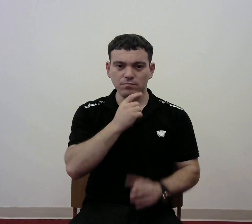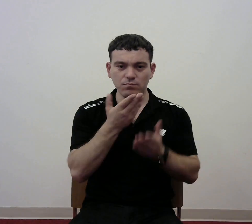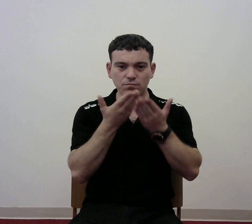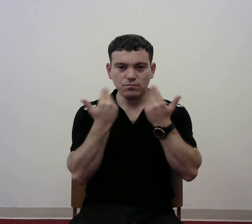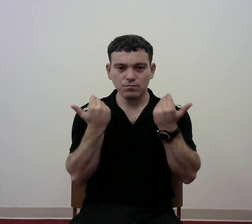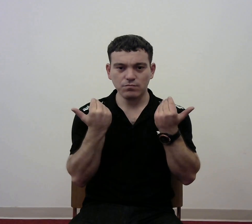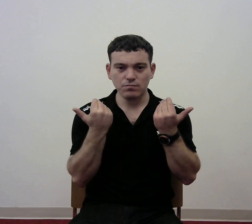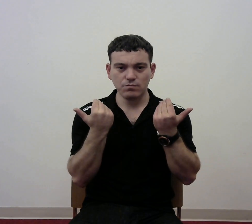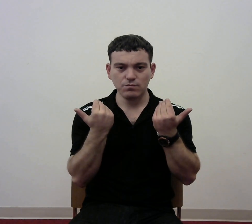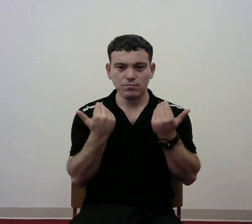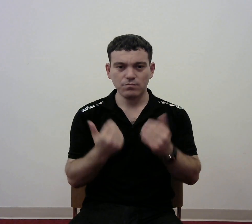yox